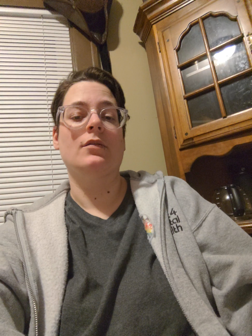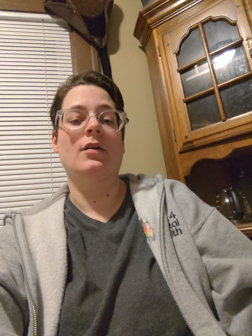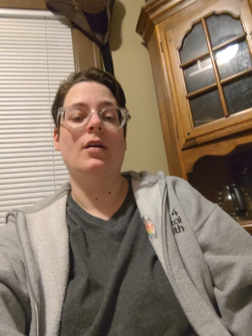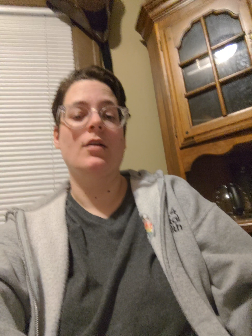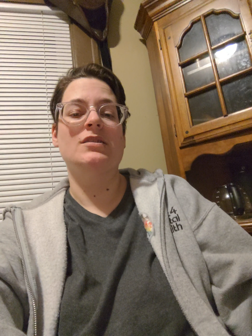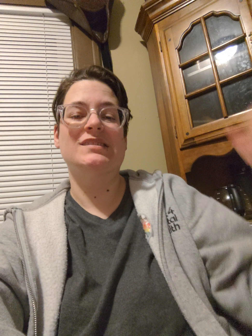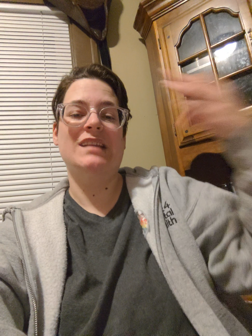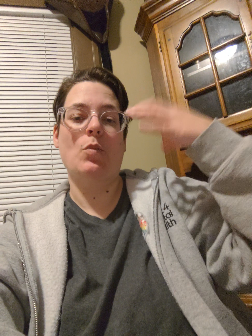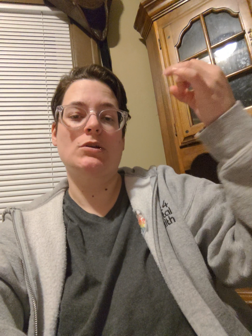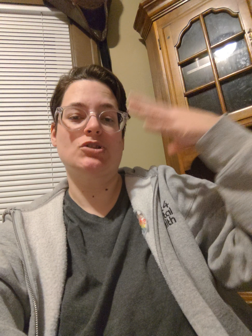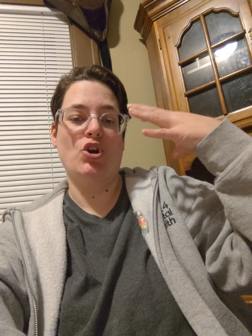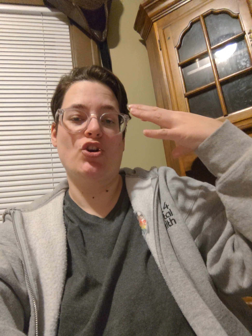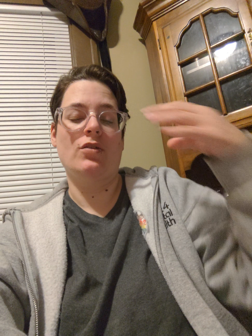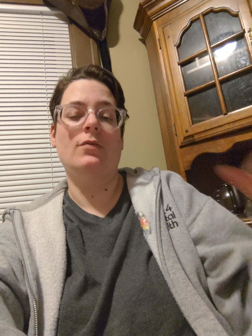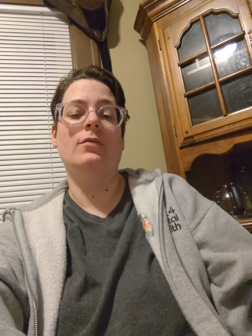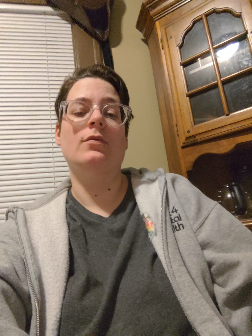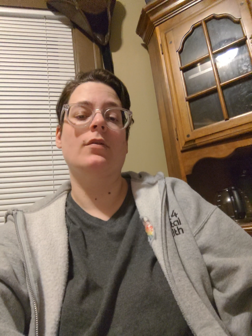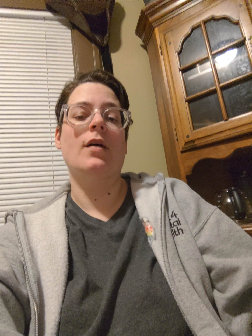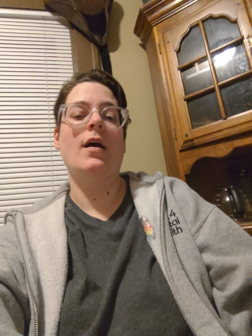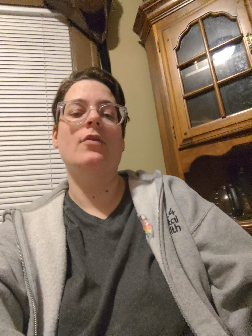shower